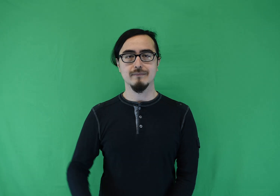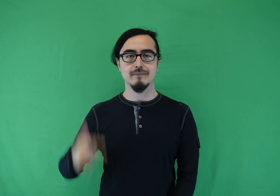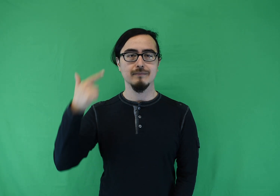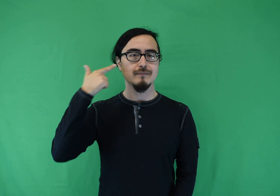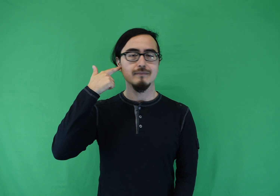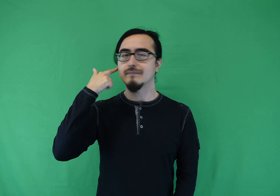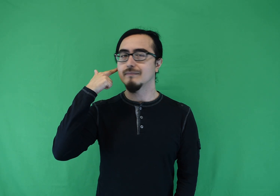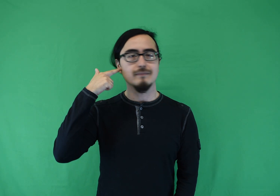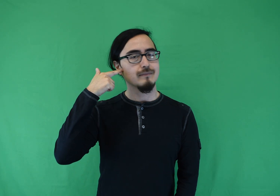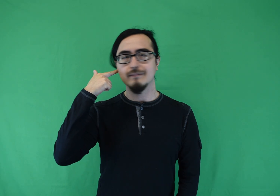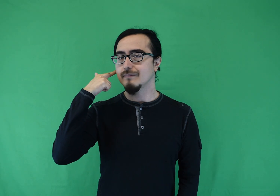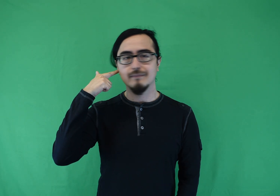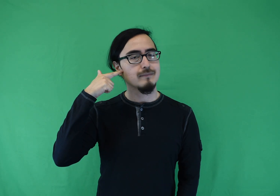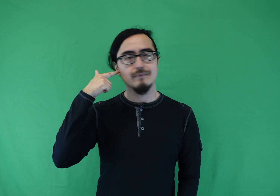no escuchar